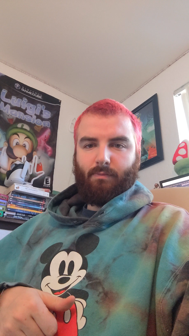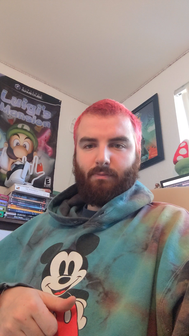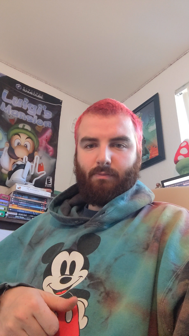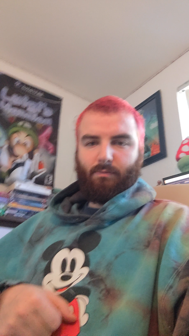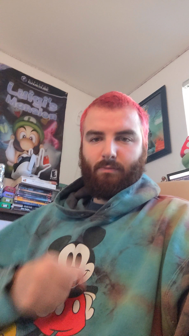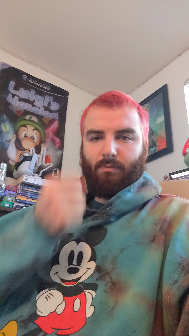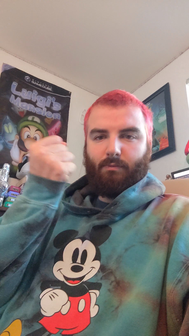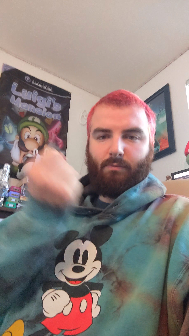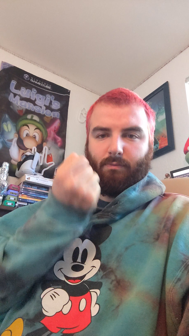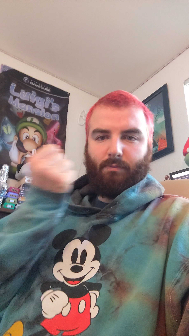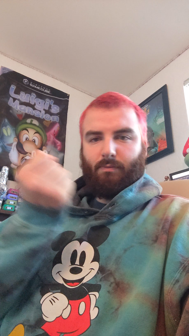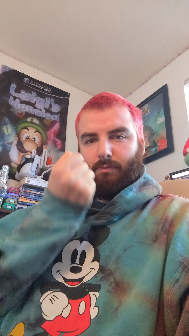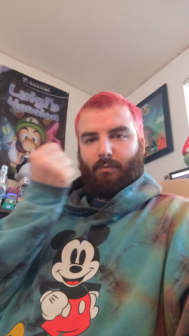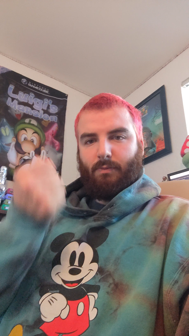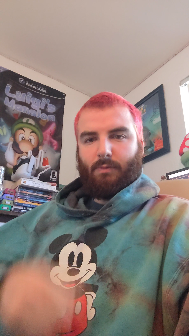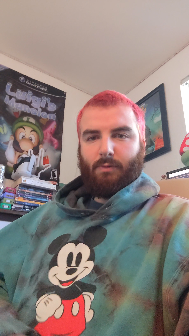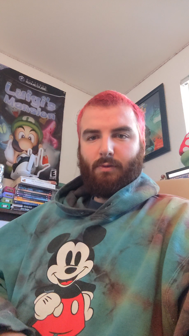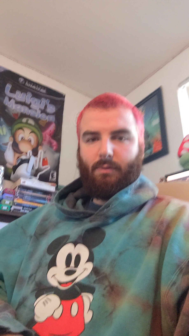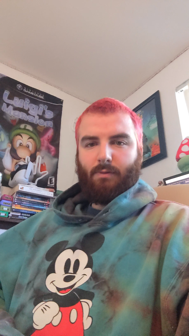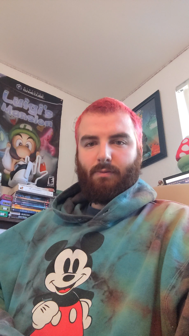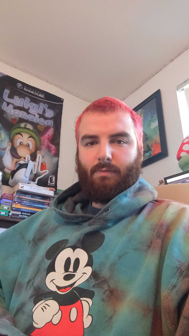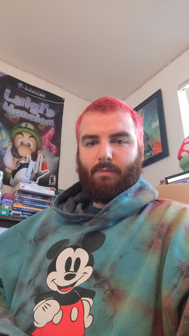hold